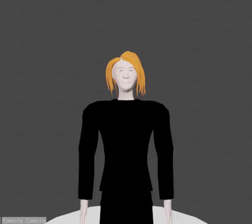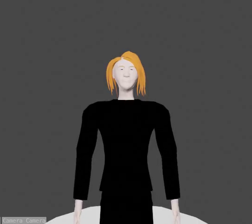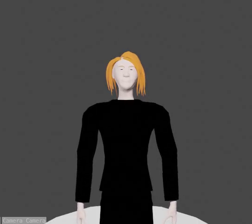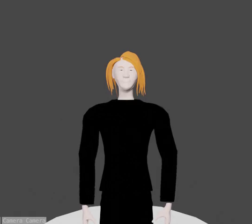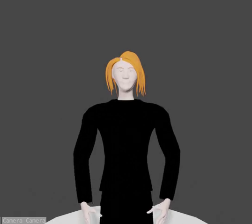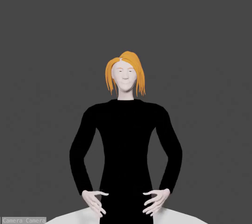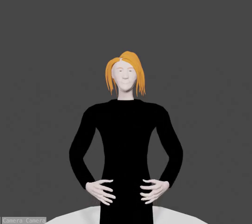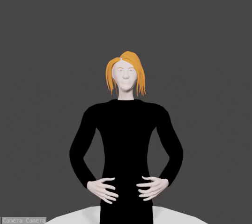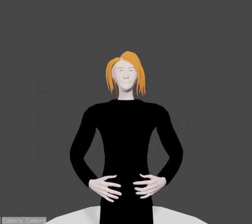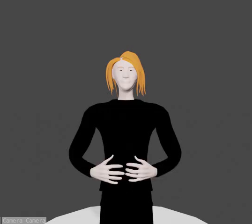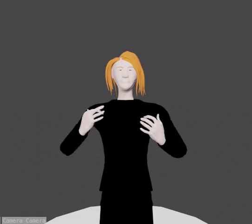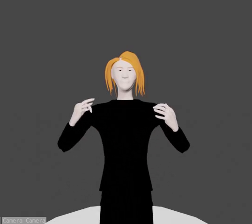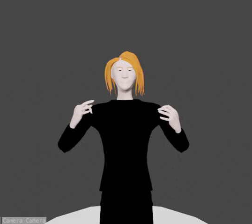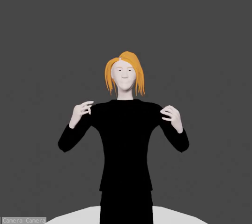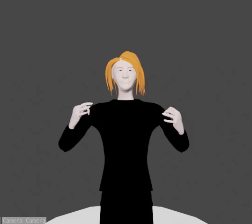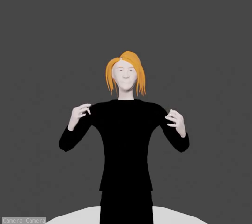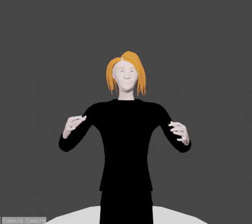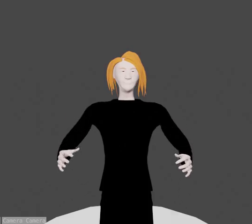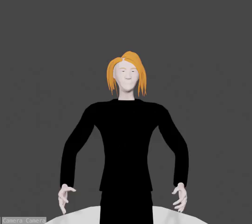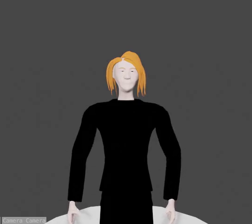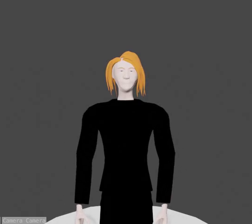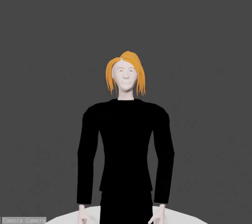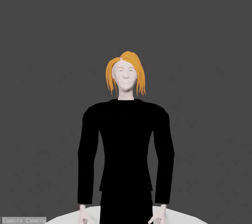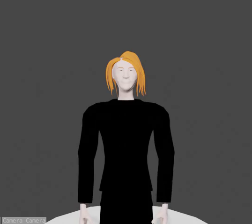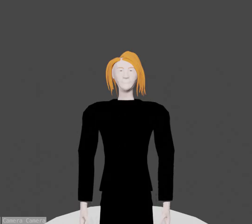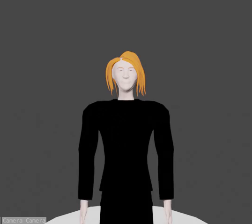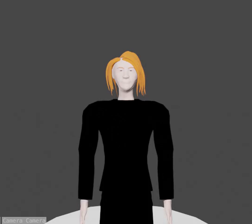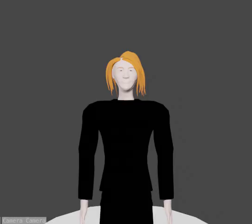Anger